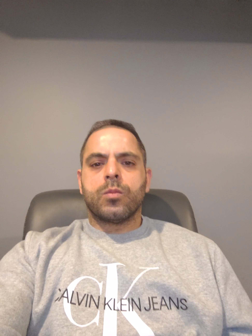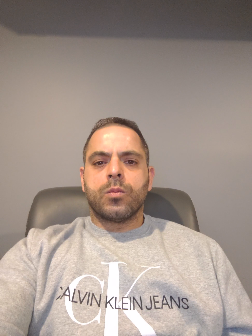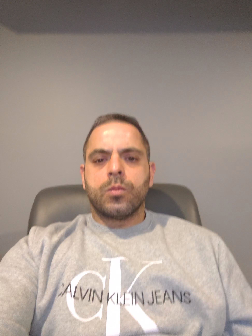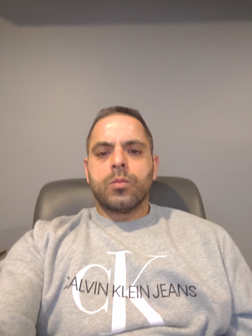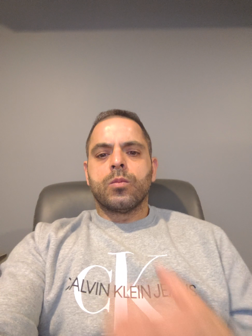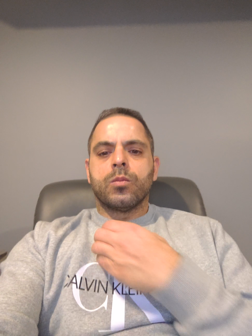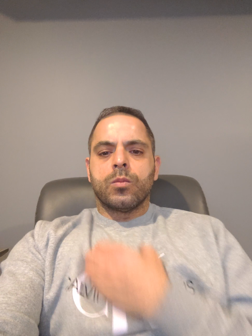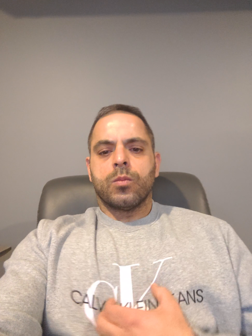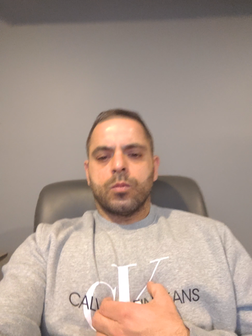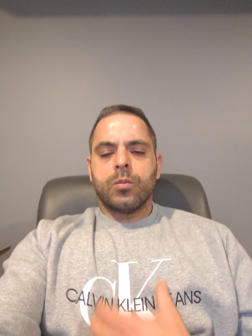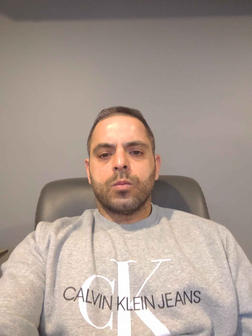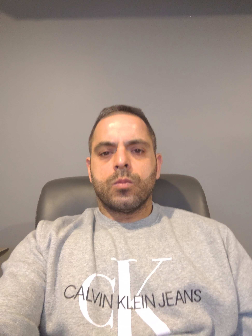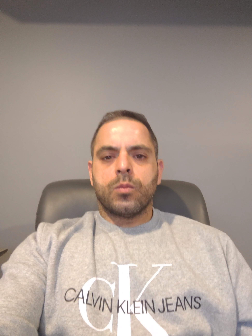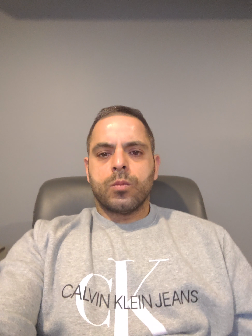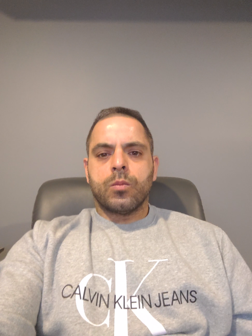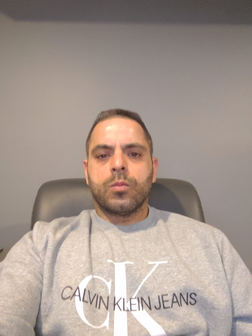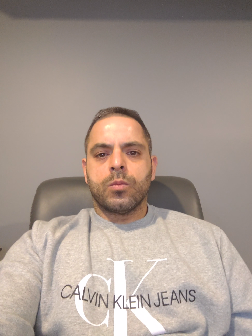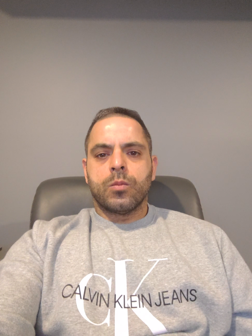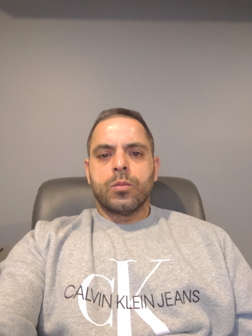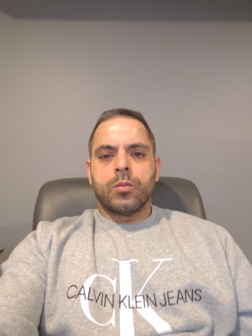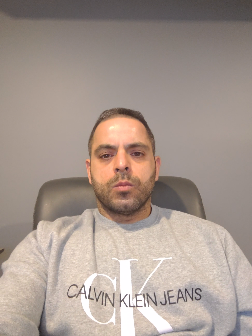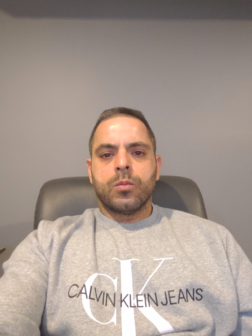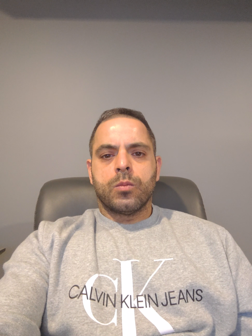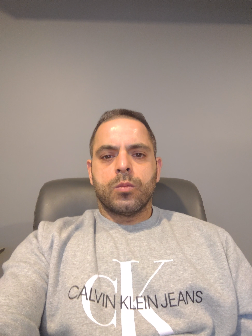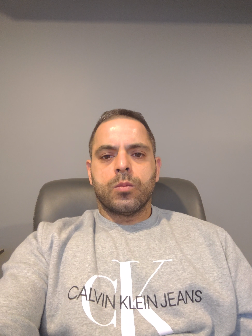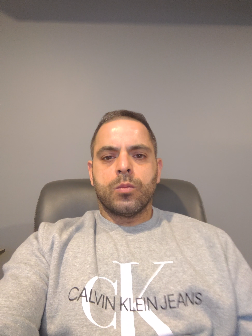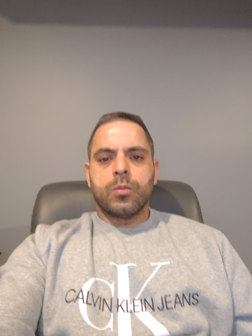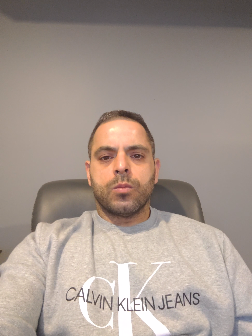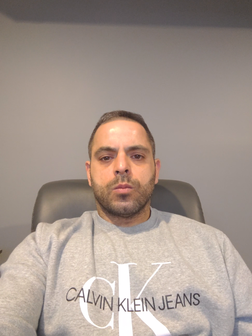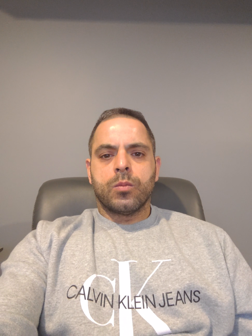hungry